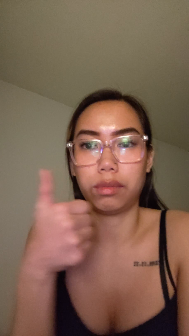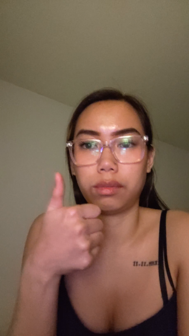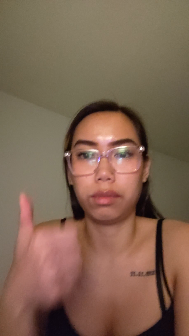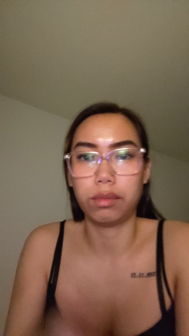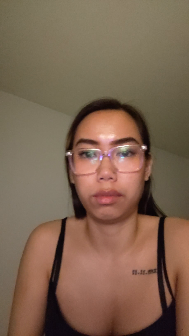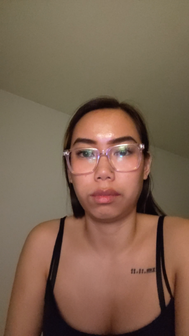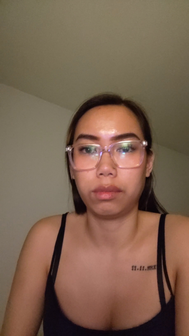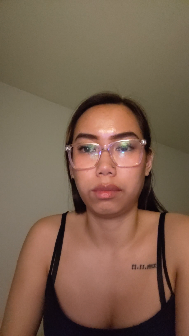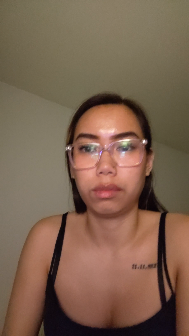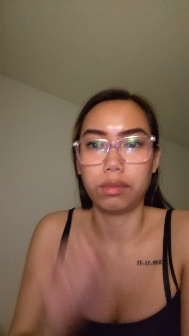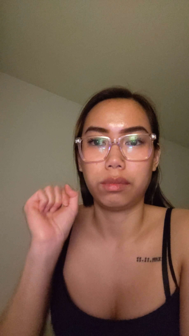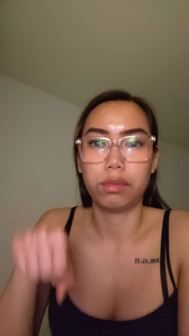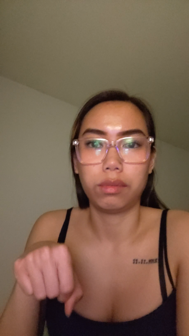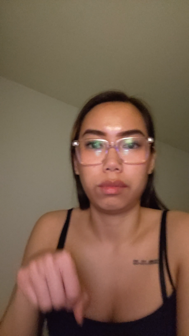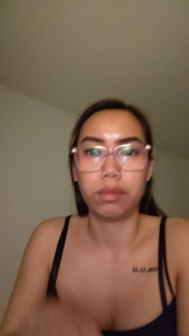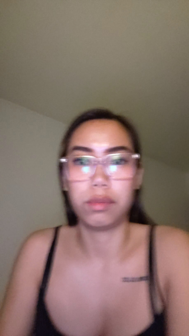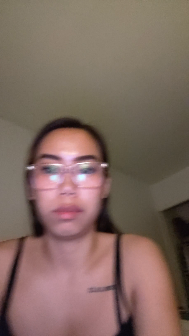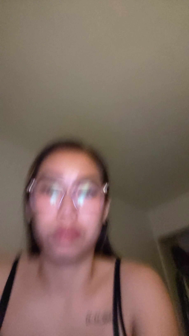could